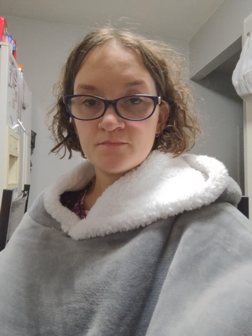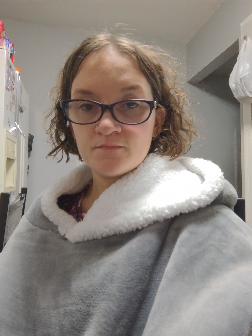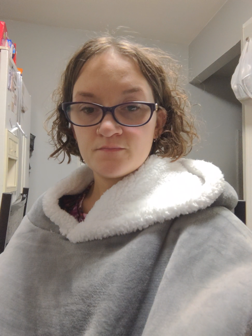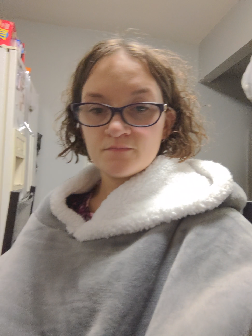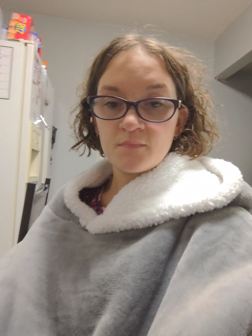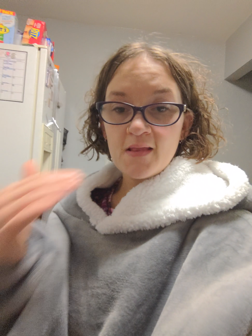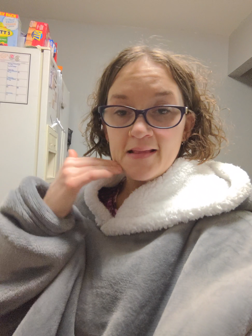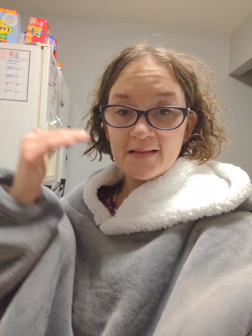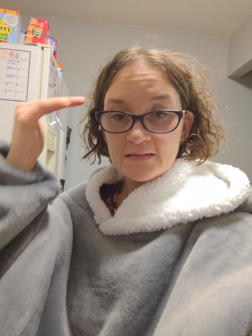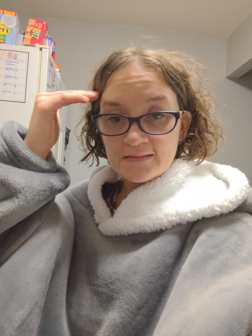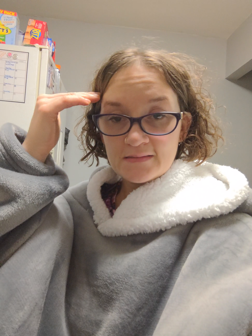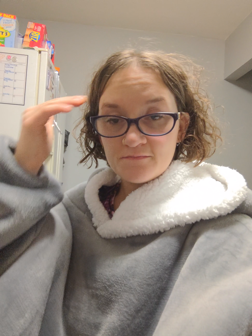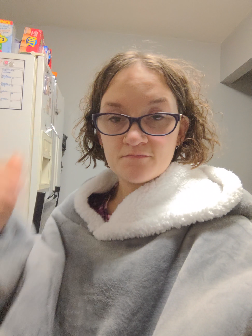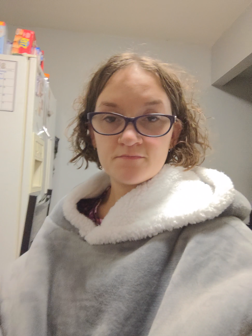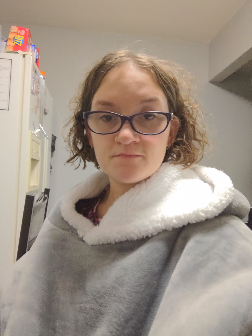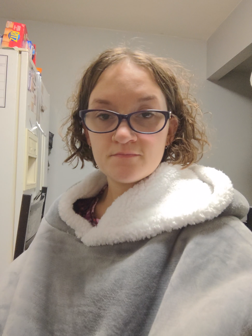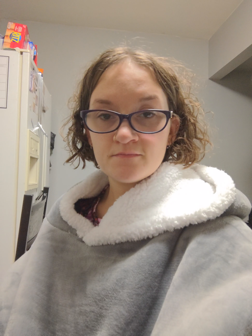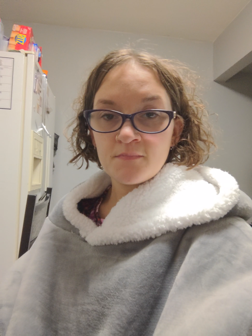head